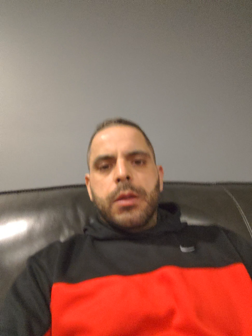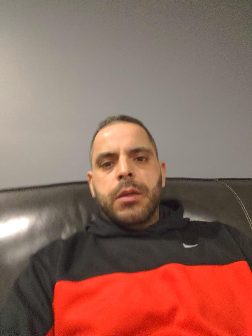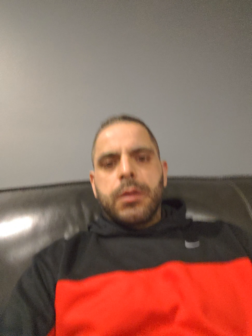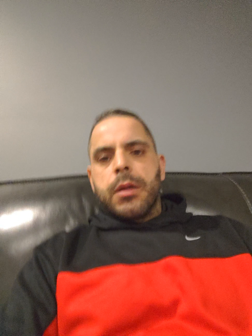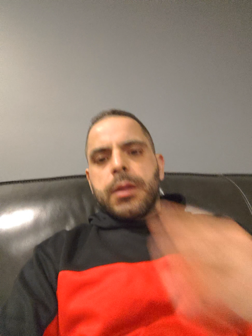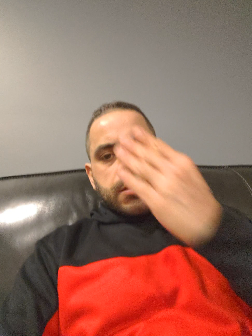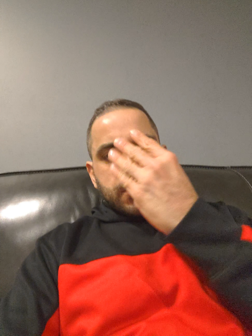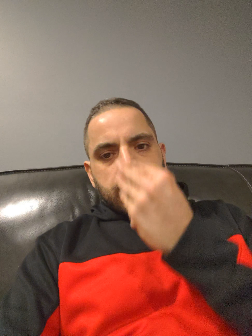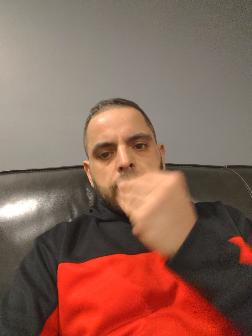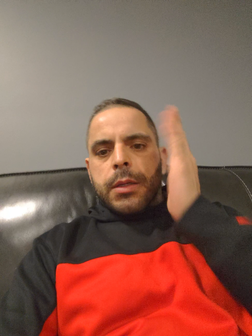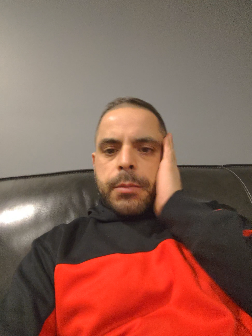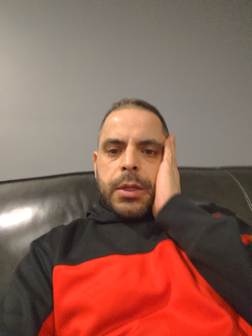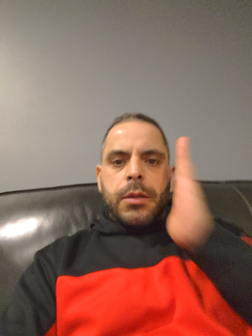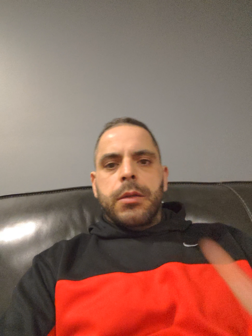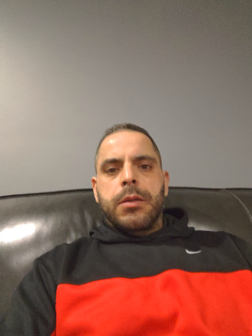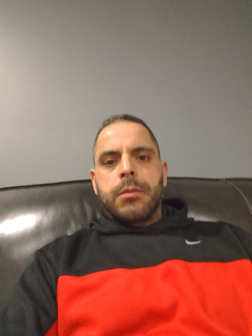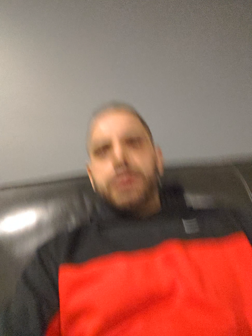nap